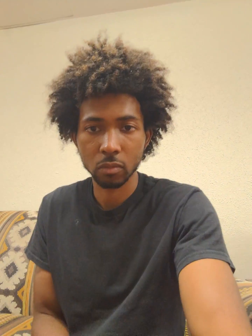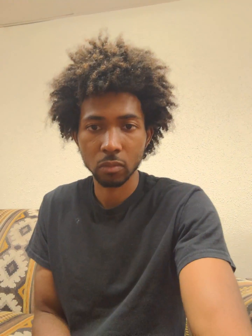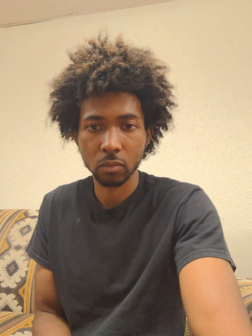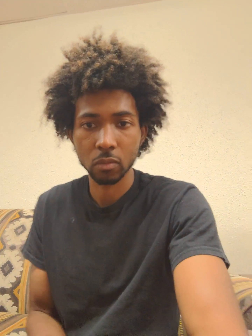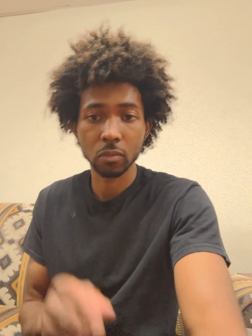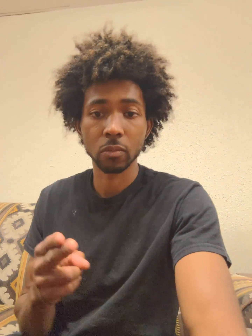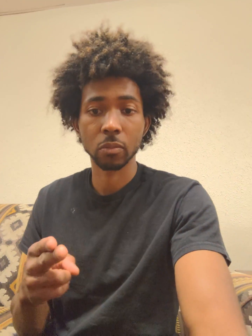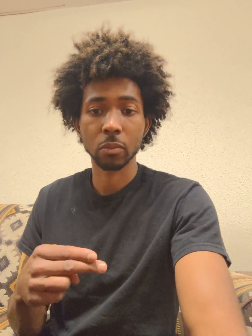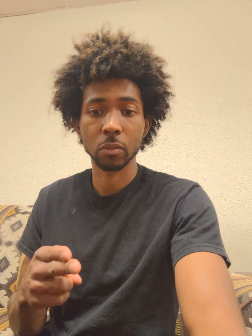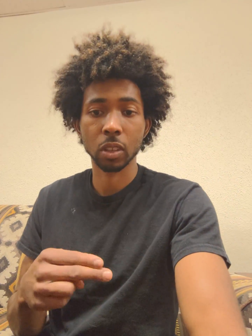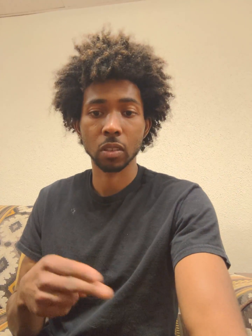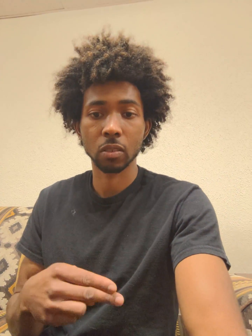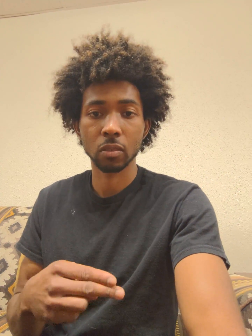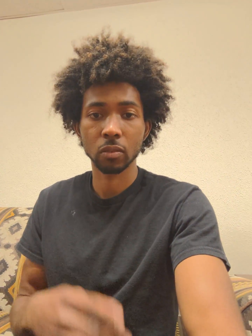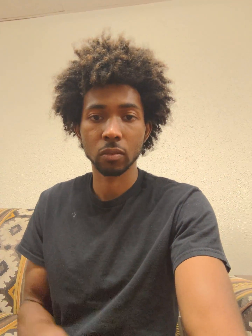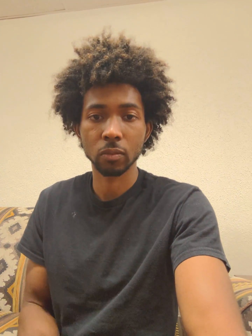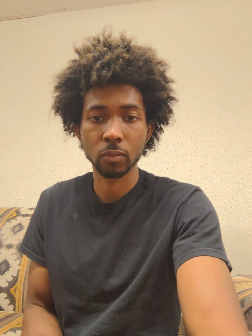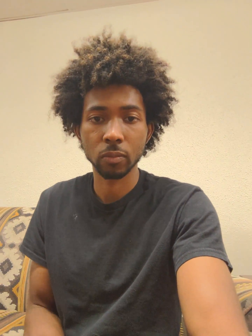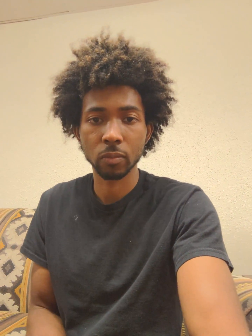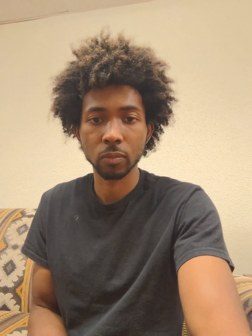belt